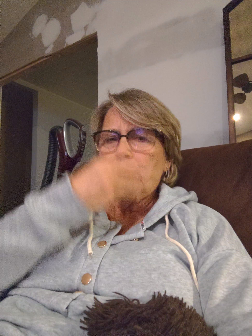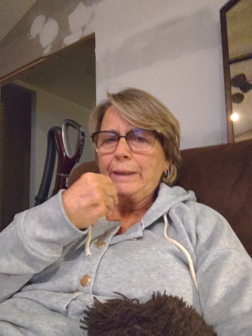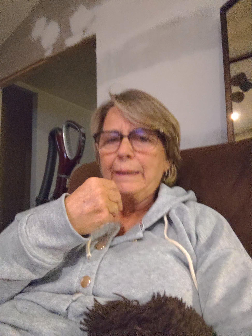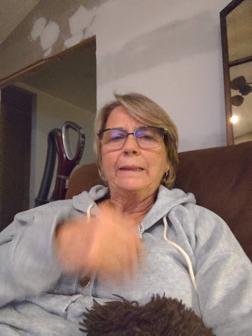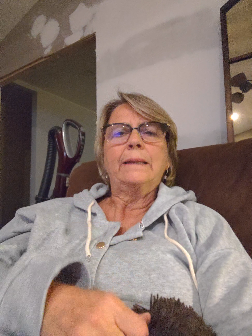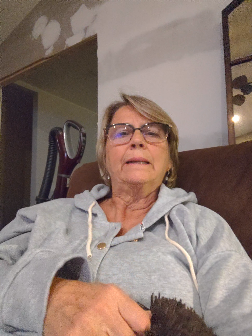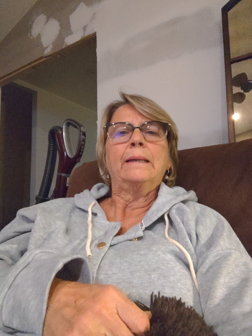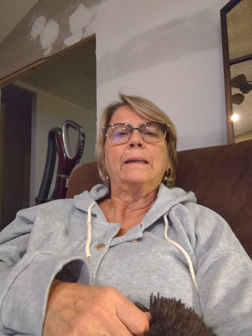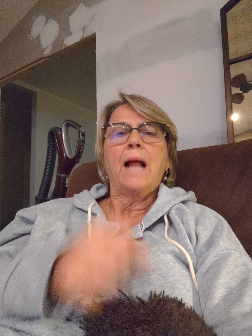pretty